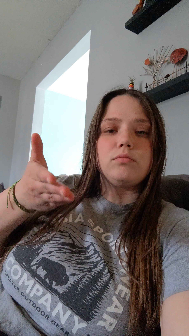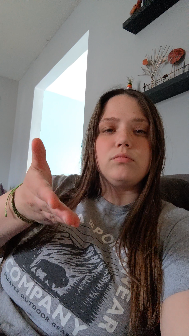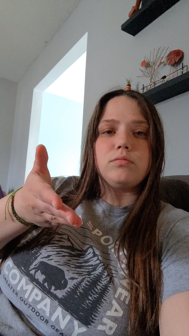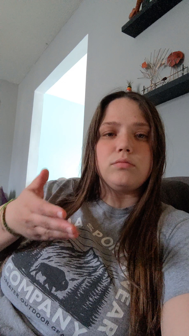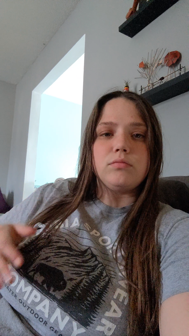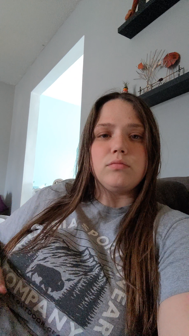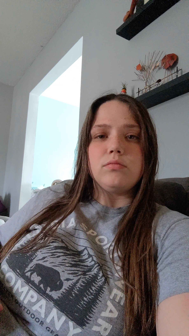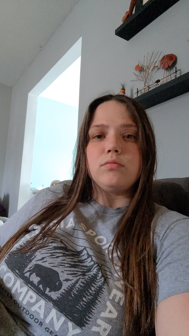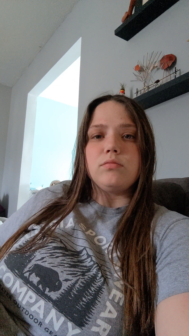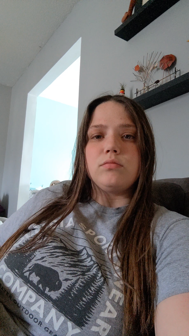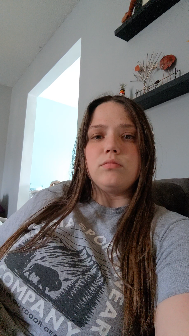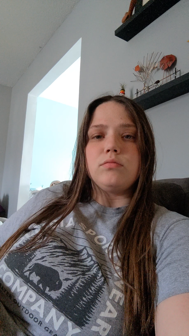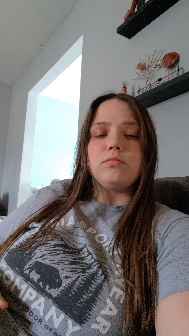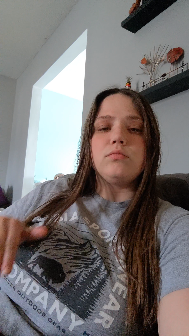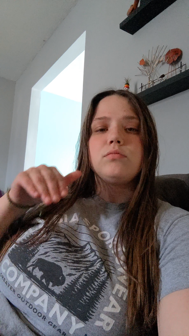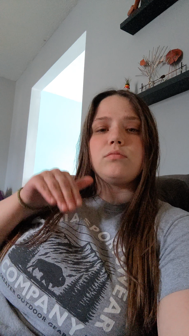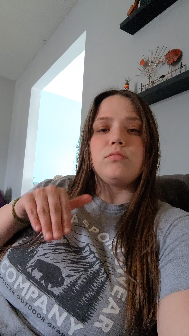doctor